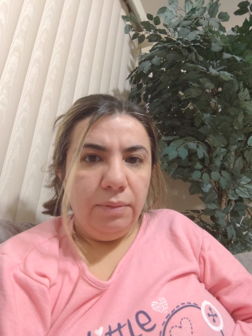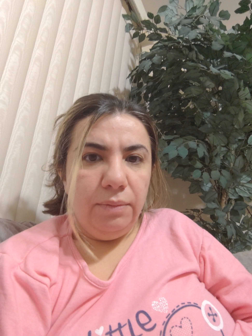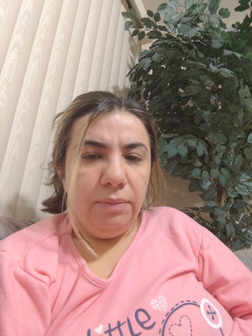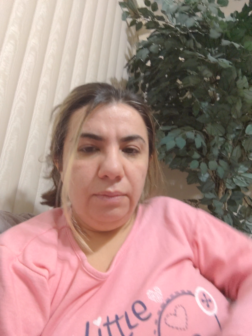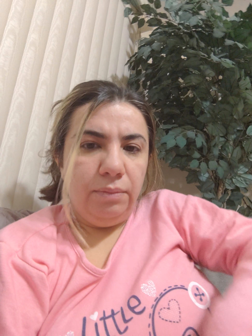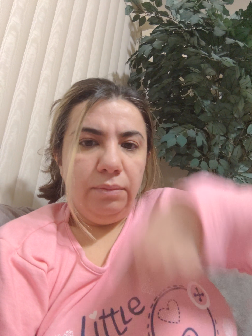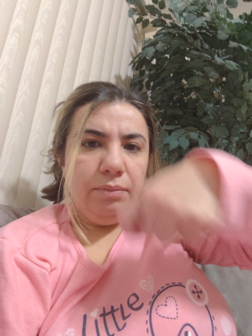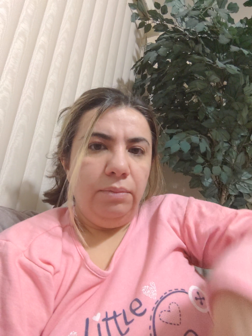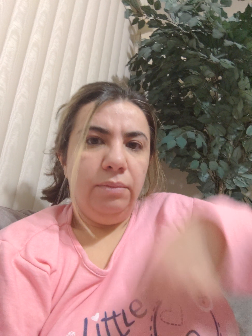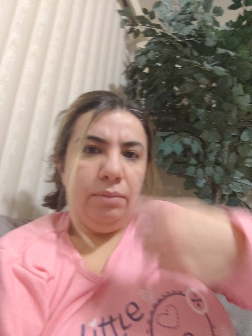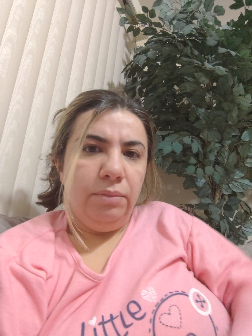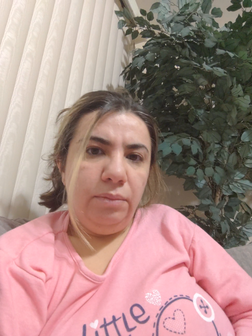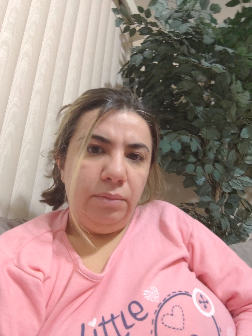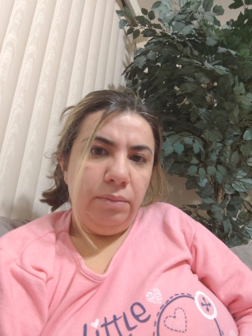zipper